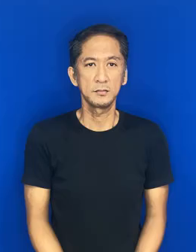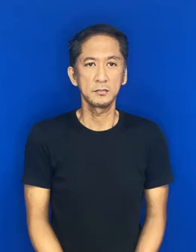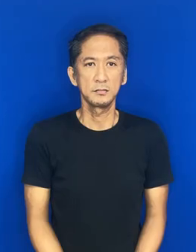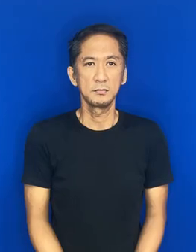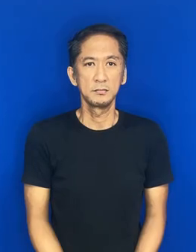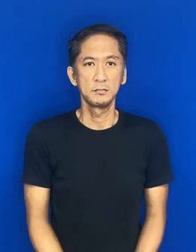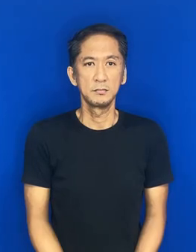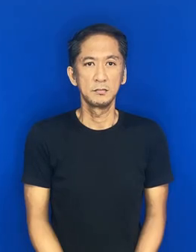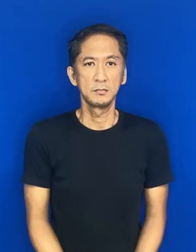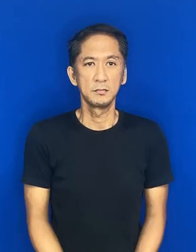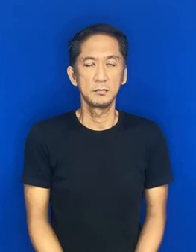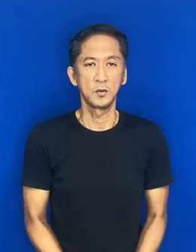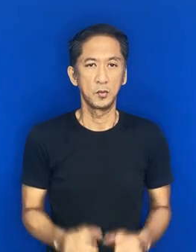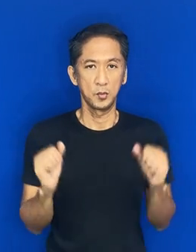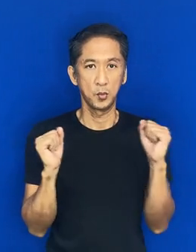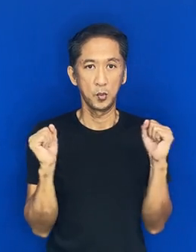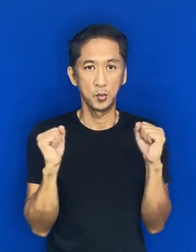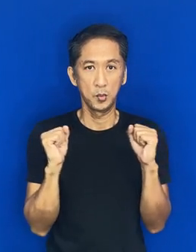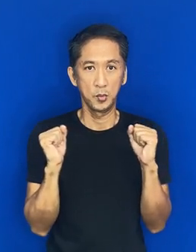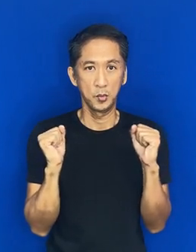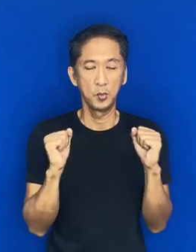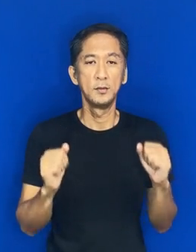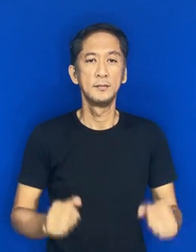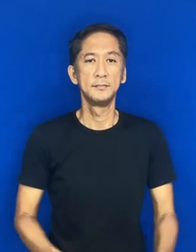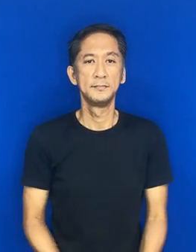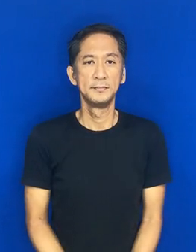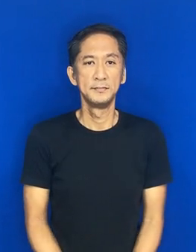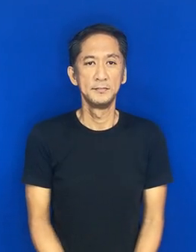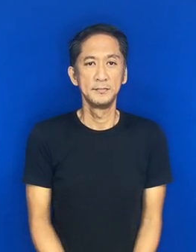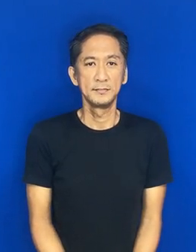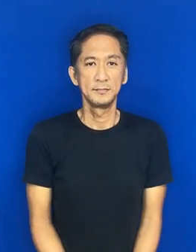cold